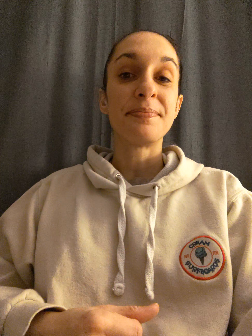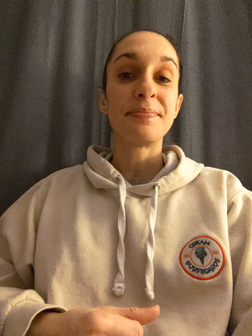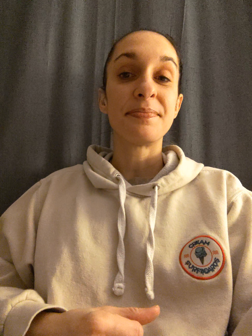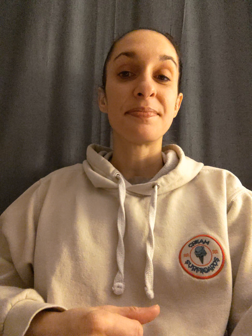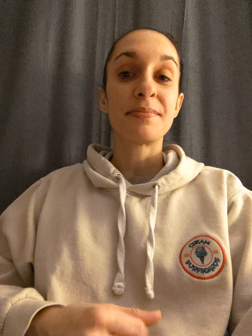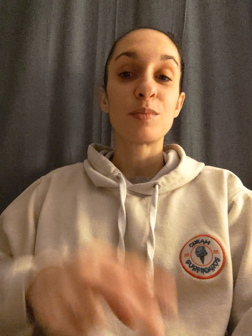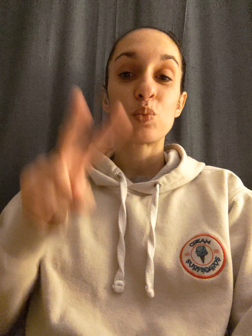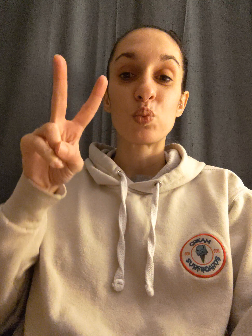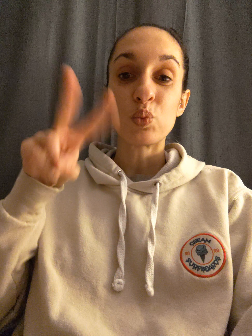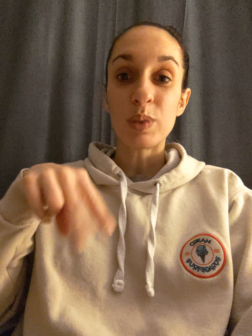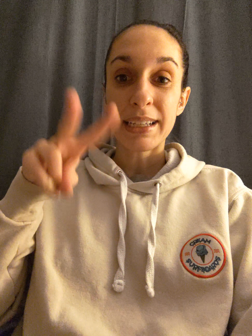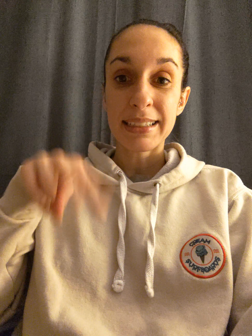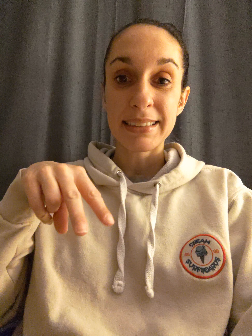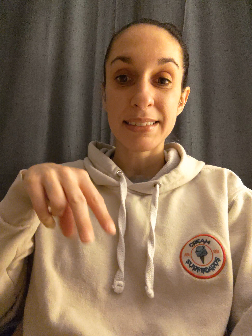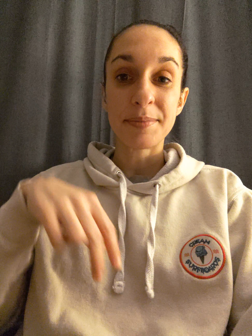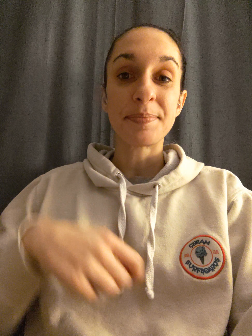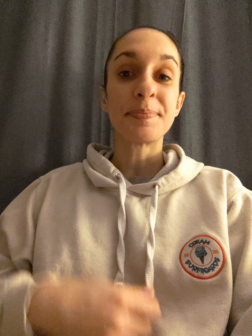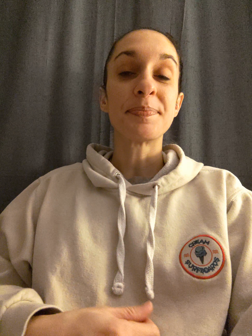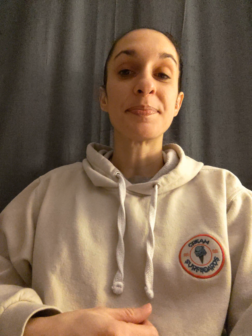read